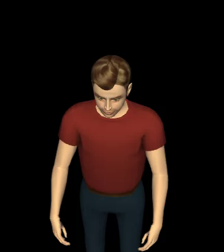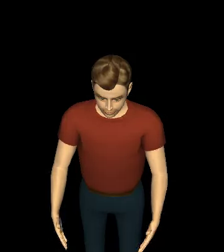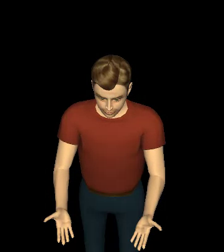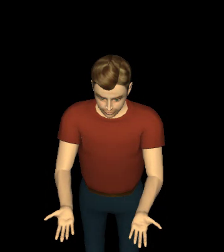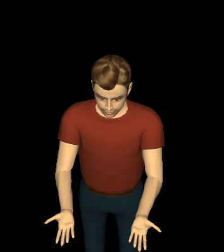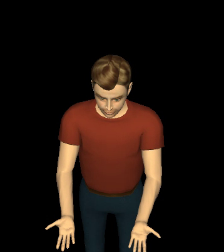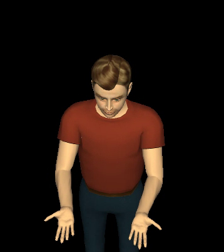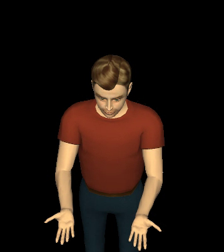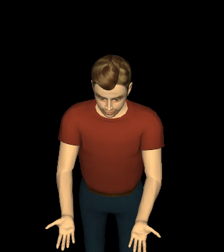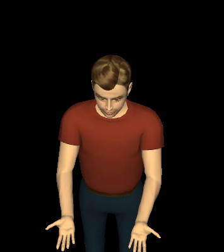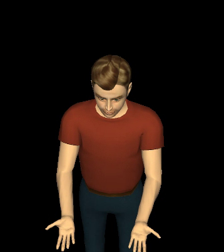اليوم